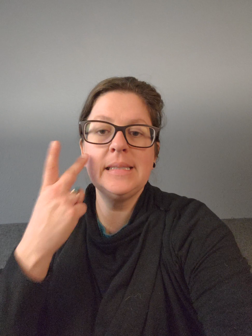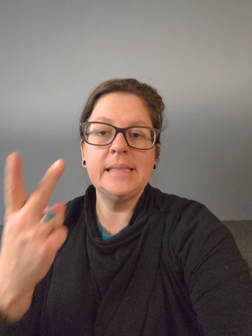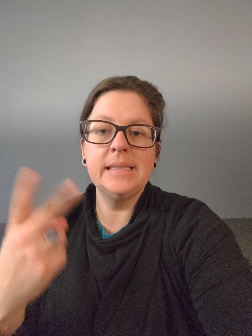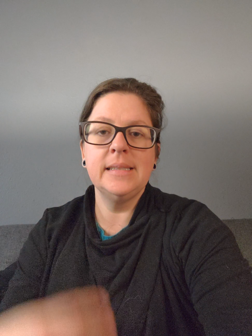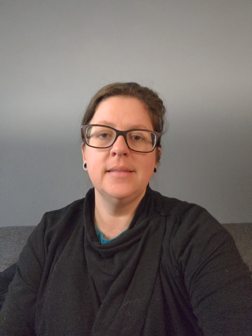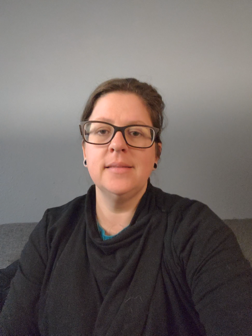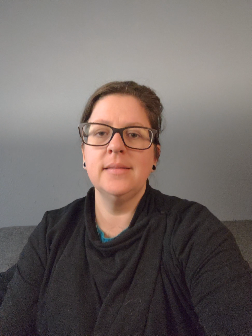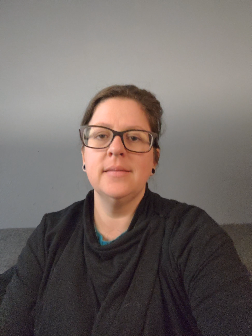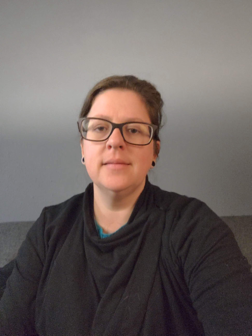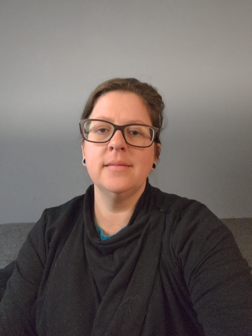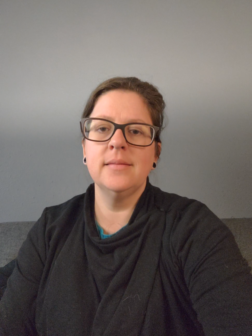see